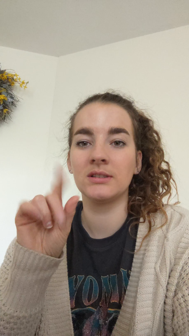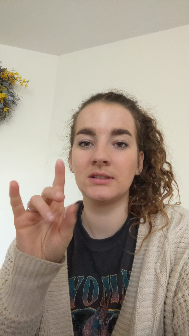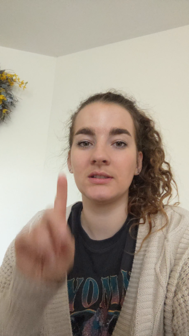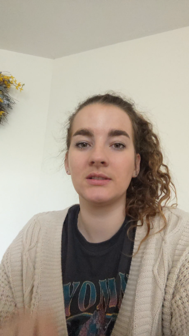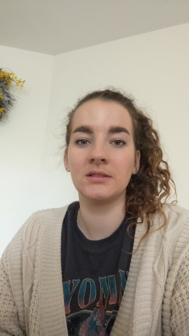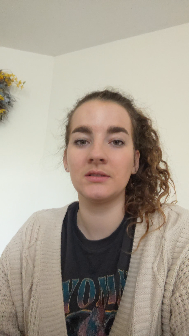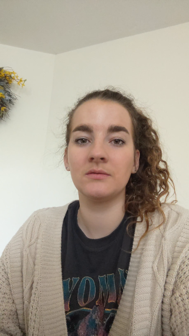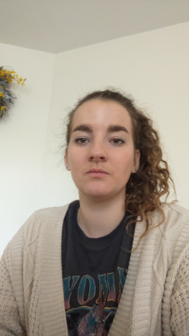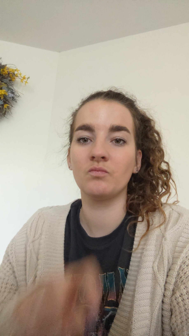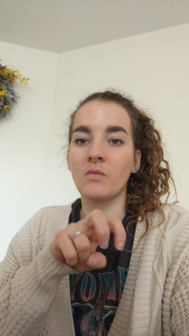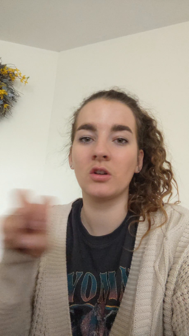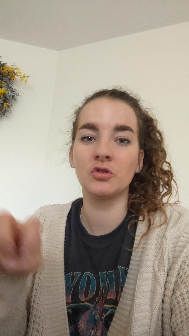porch